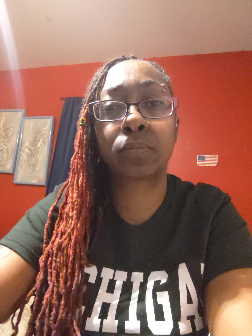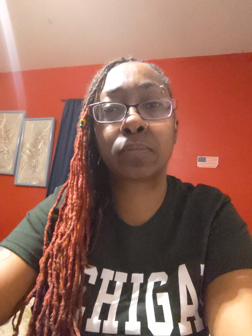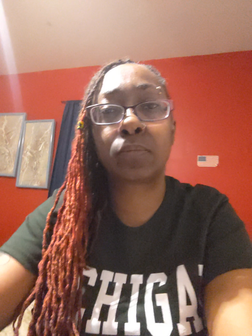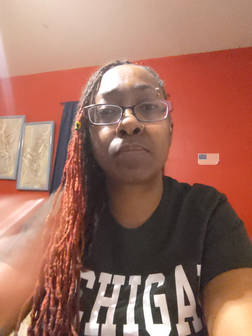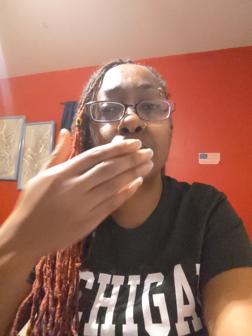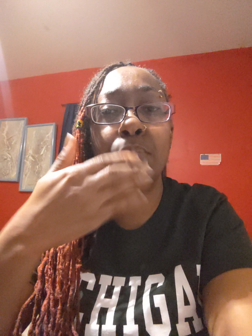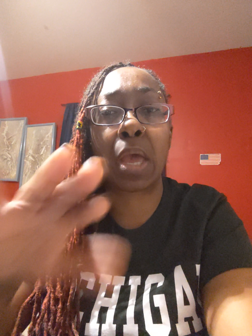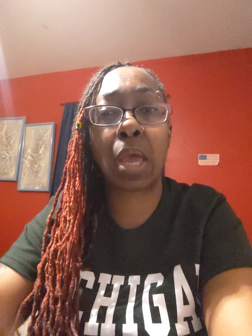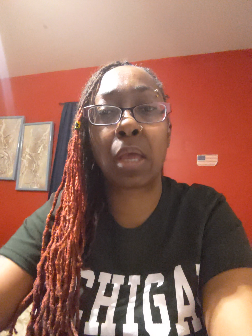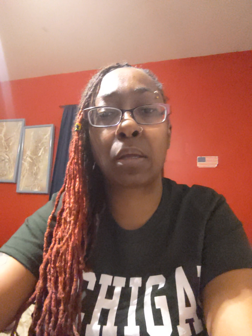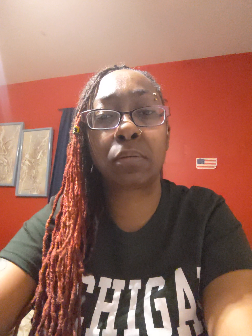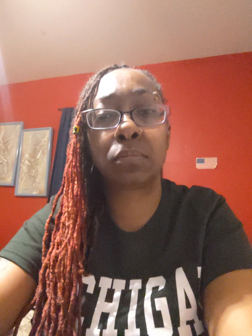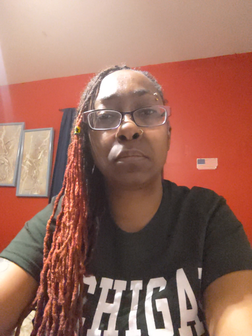bad